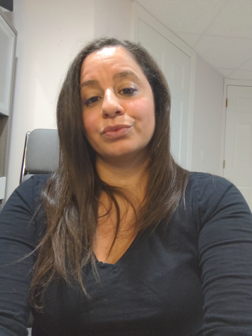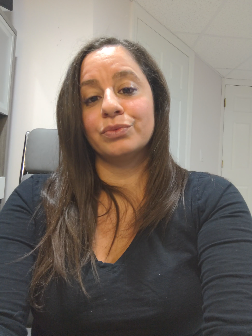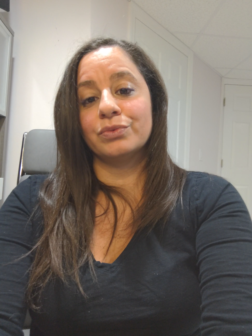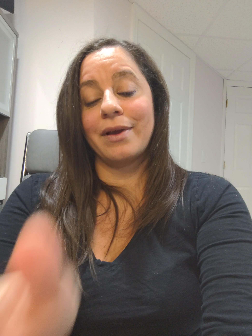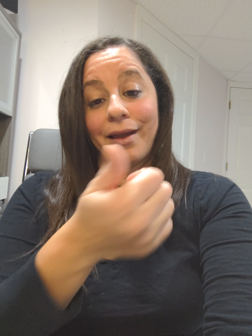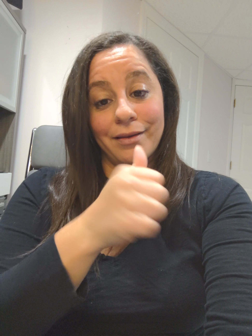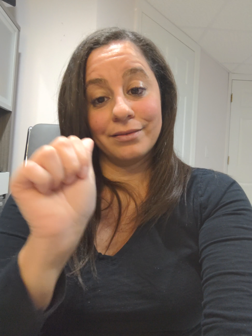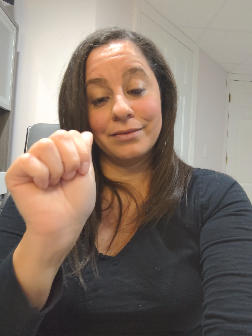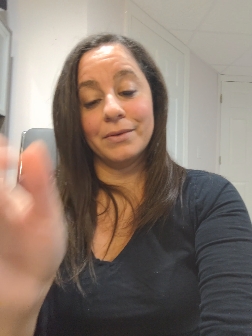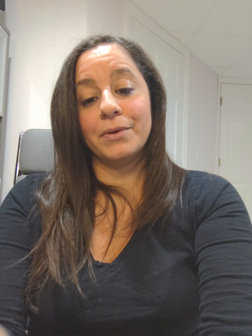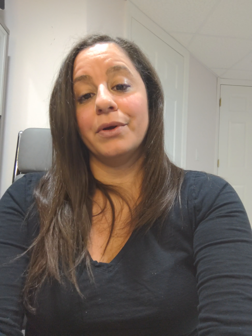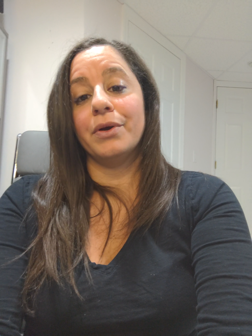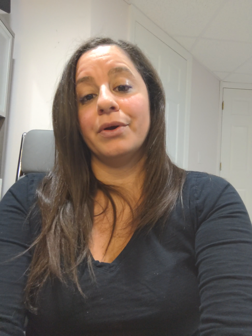any